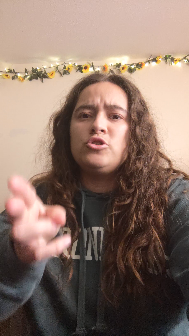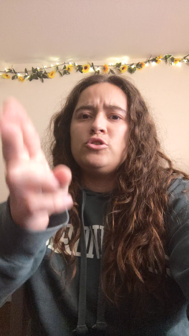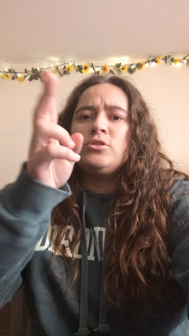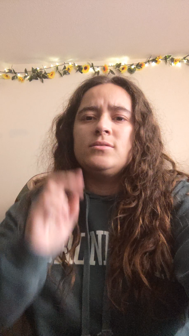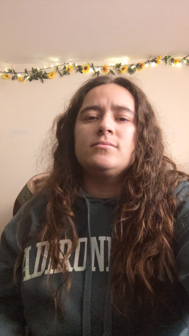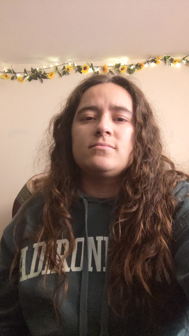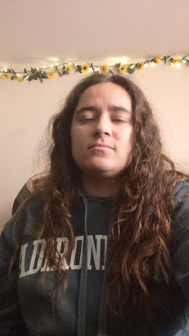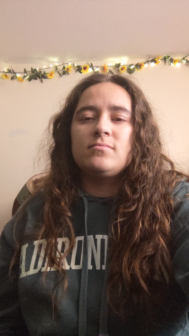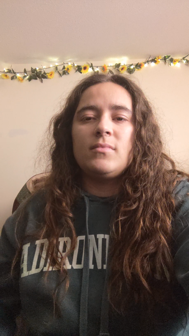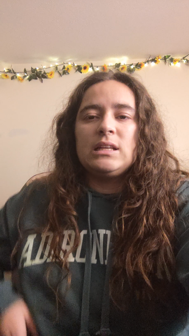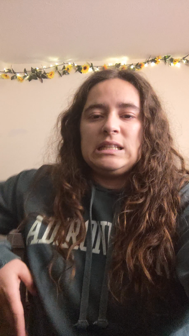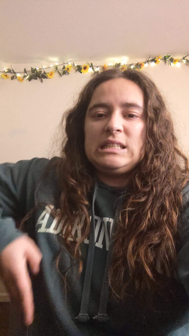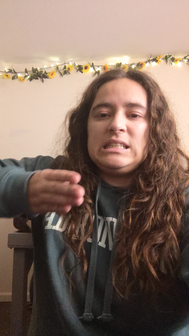kick